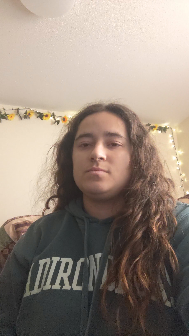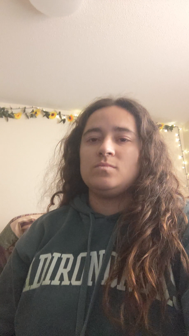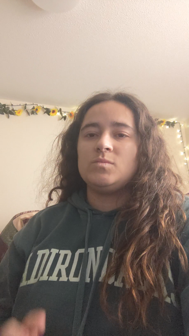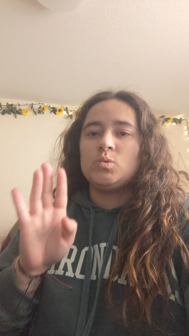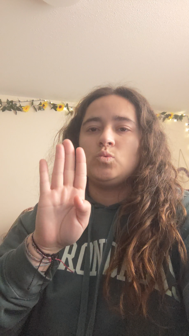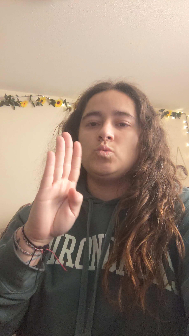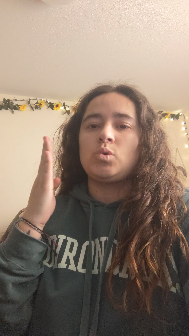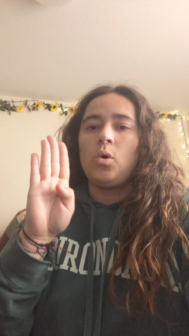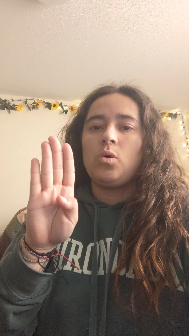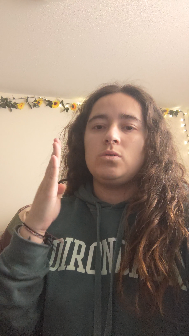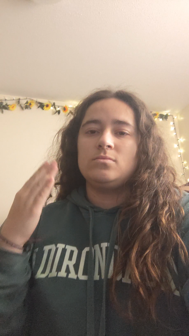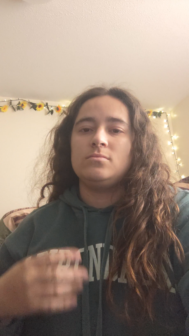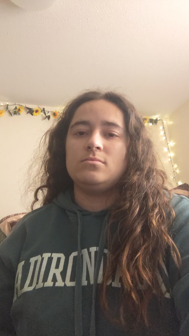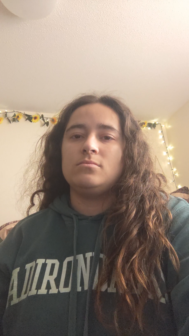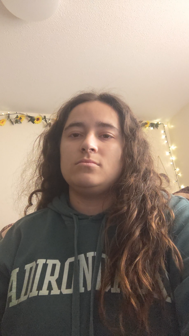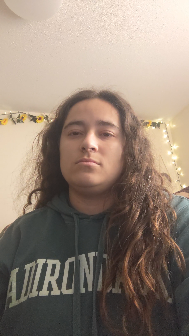door